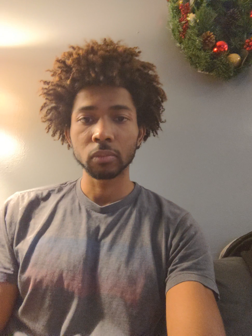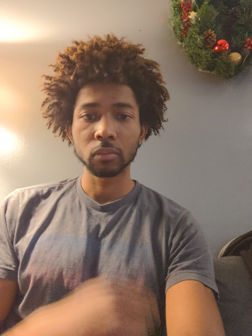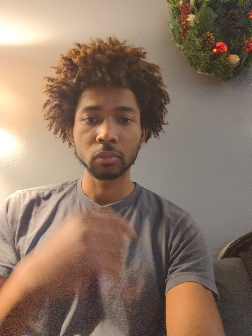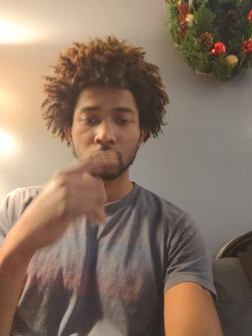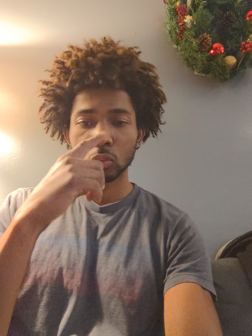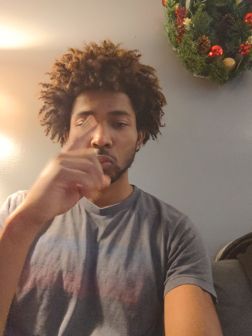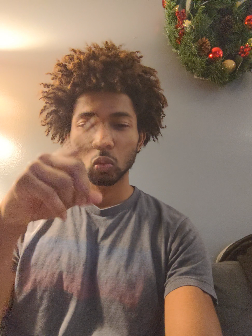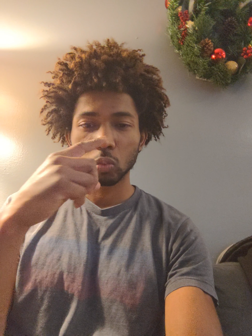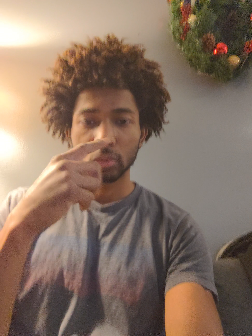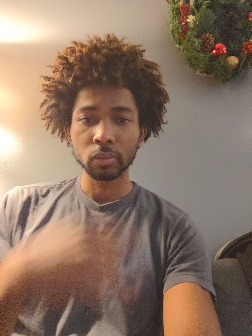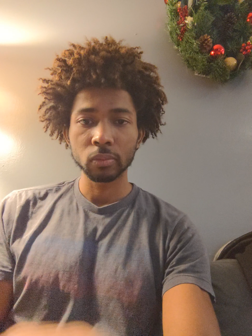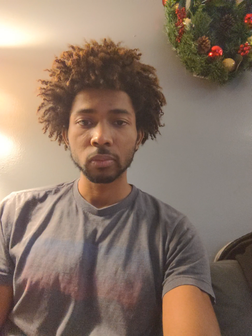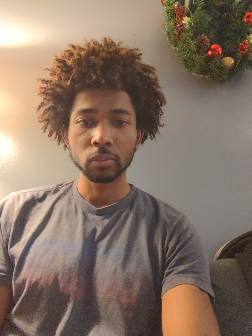noisy